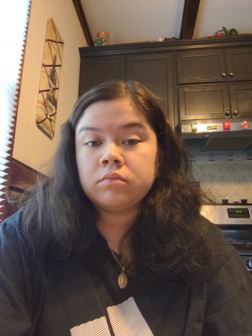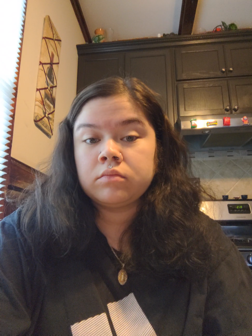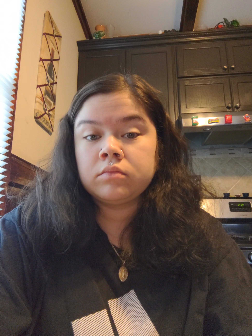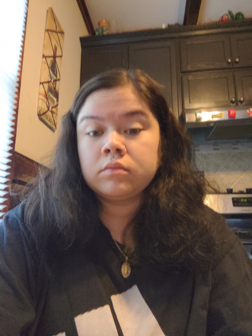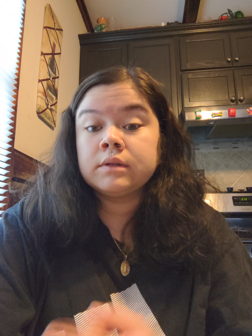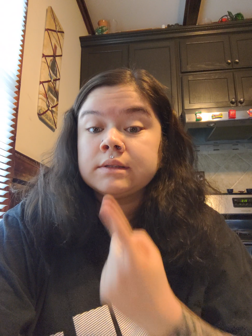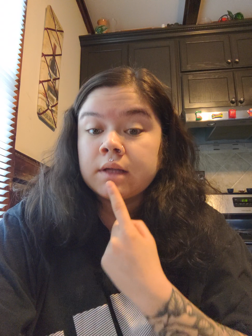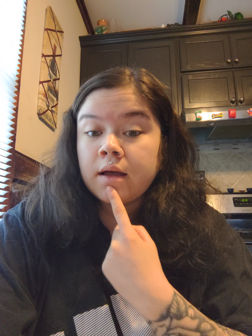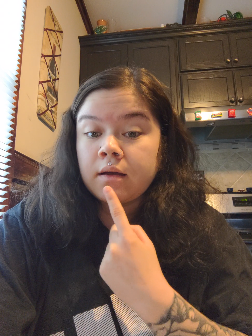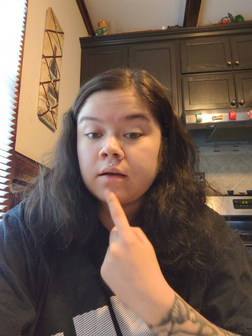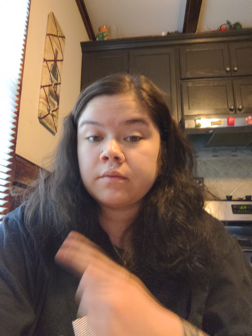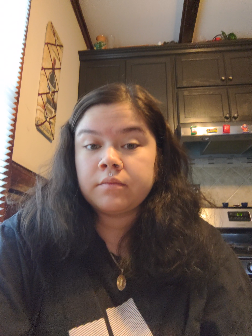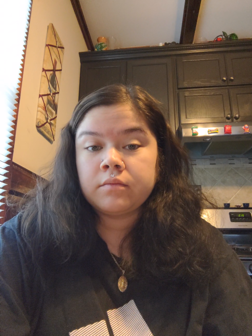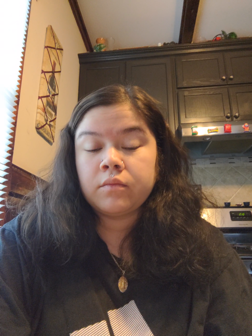say